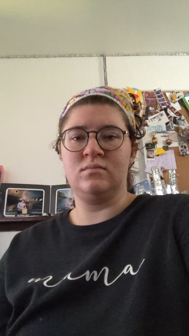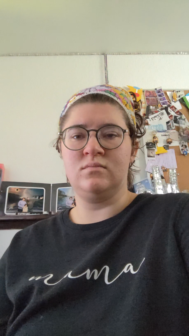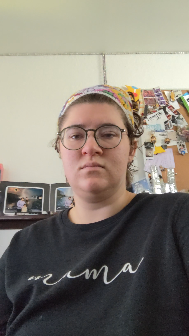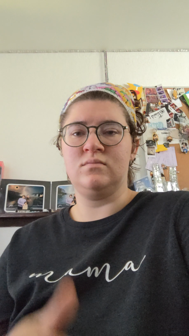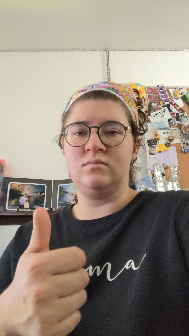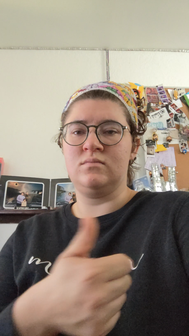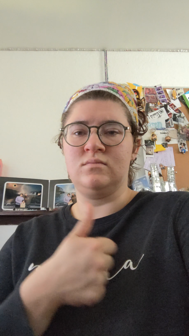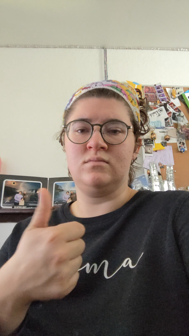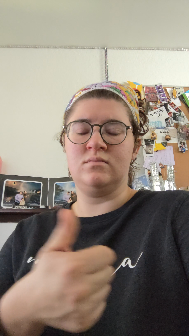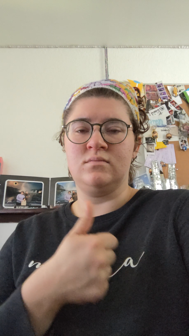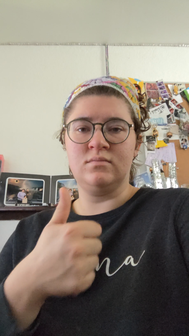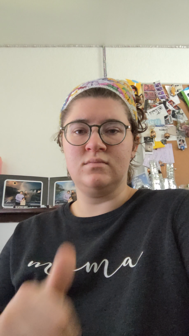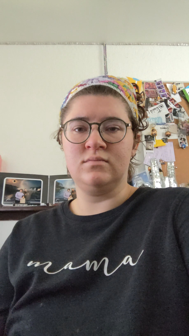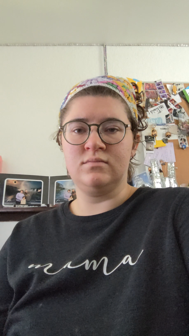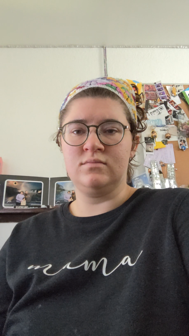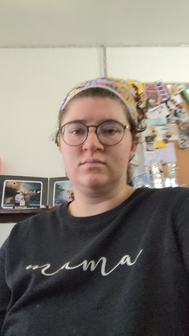basement